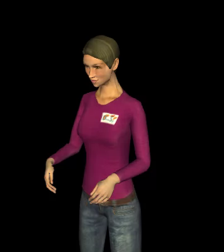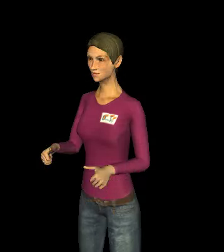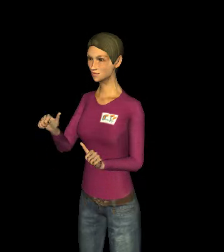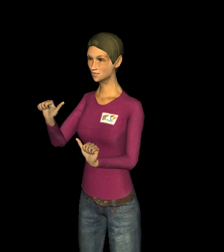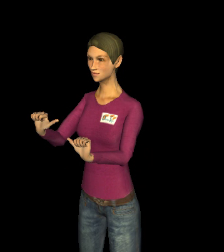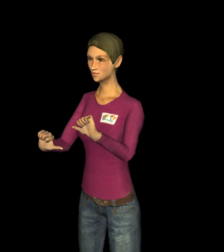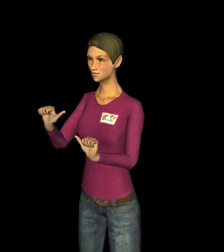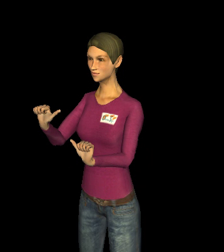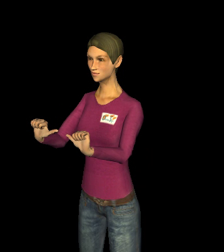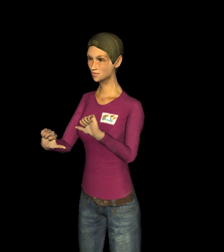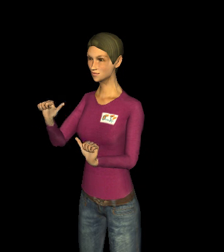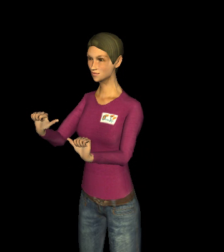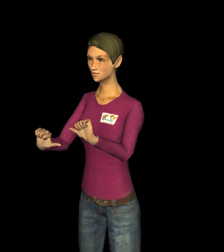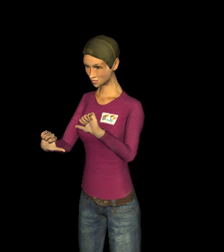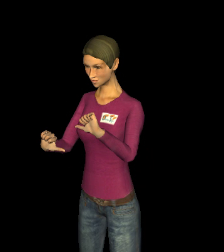مختبر